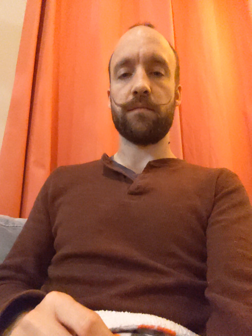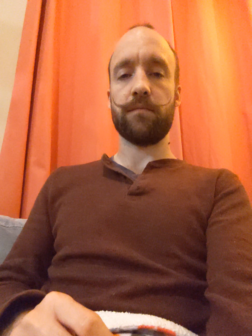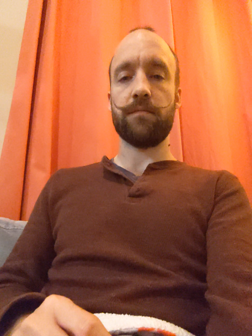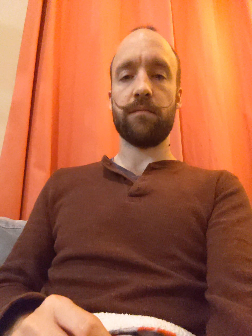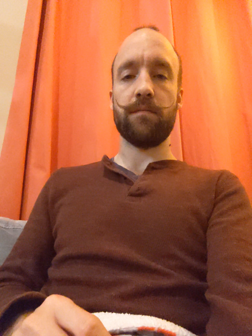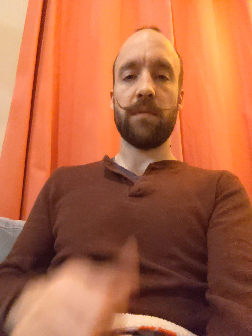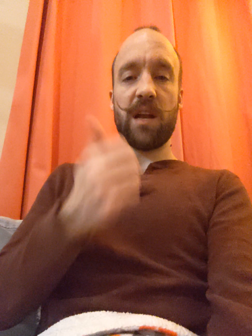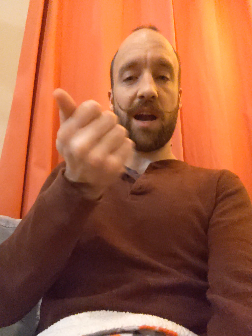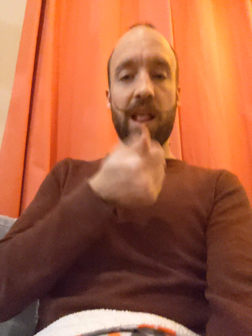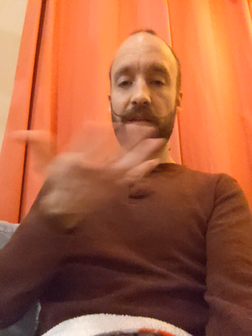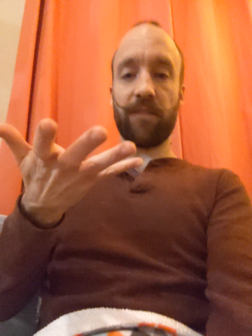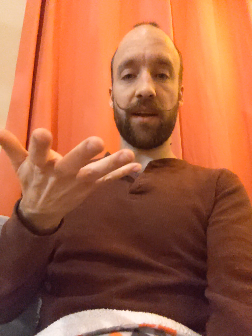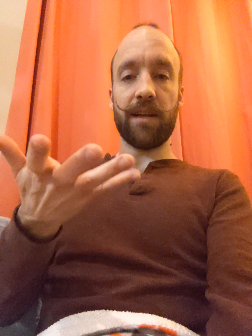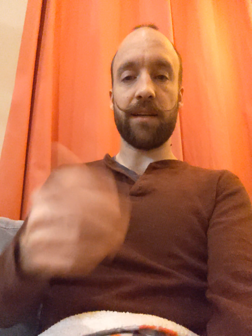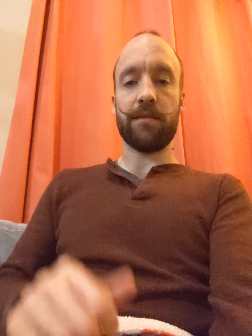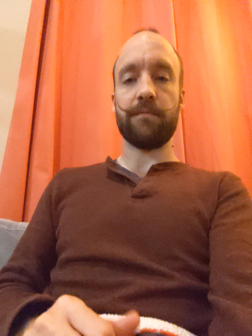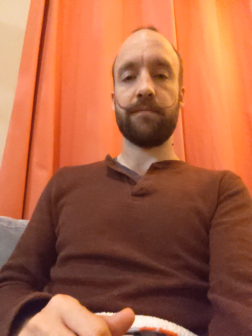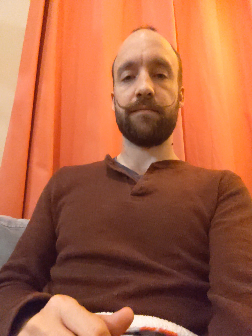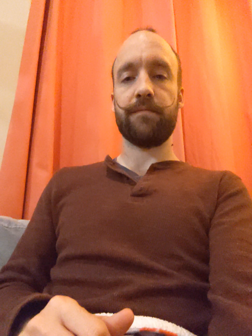every